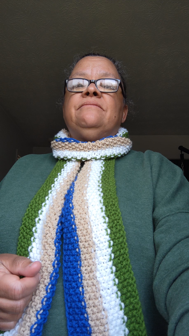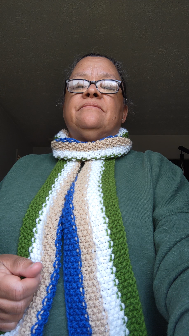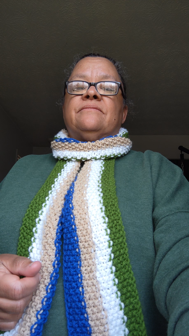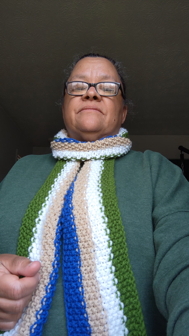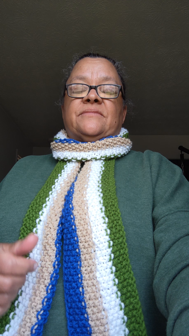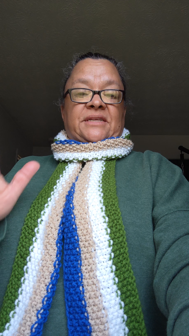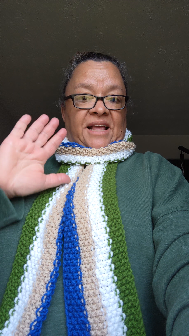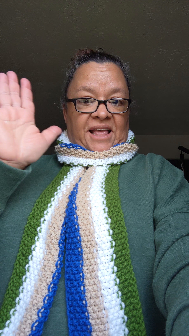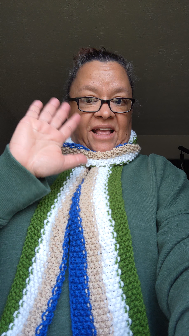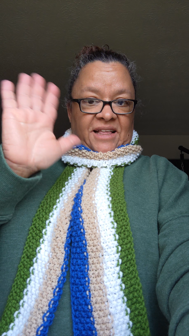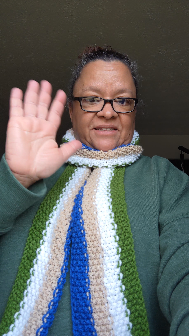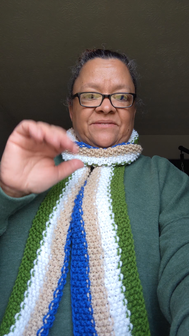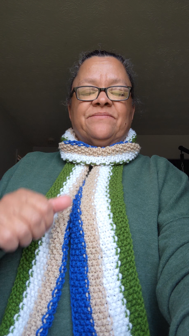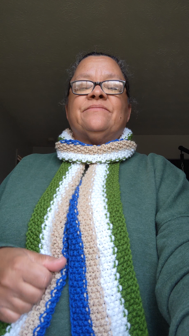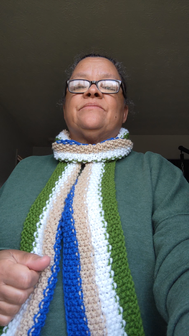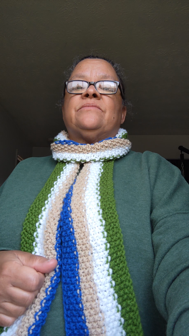hi